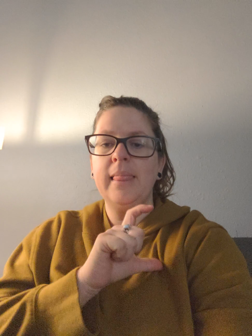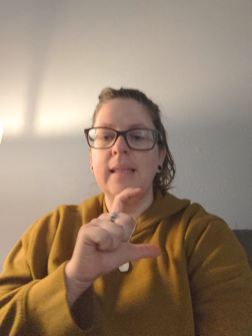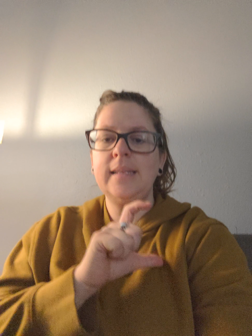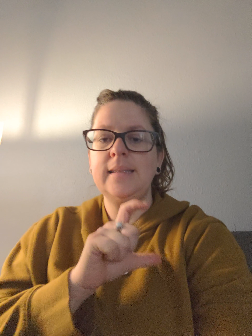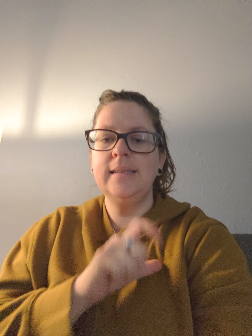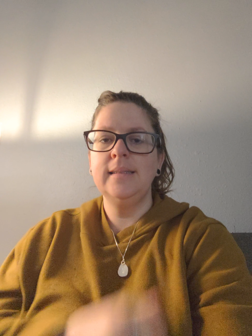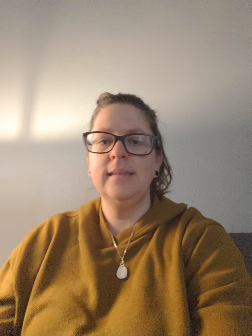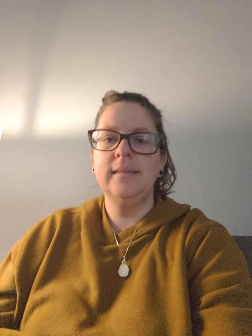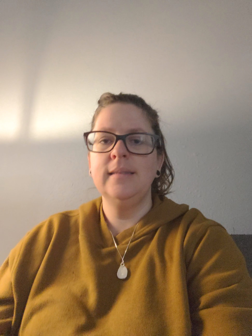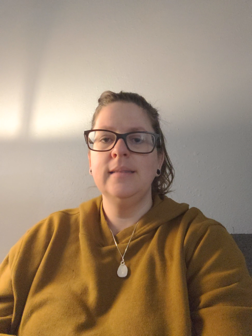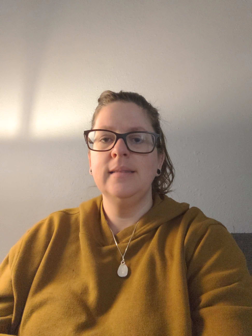police